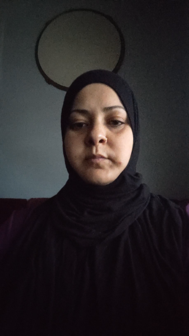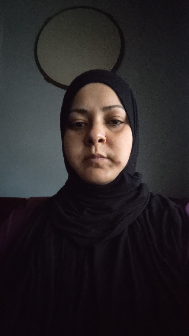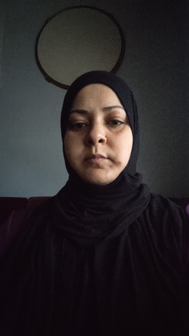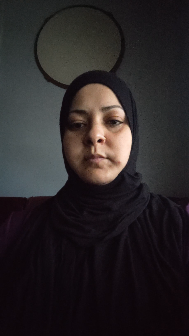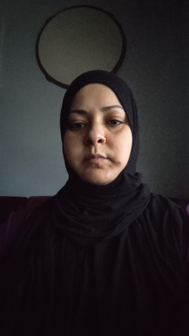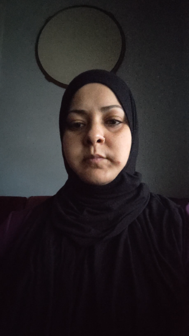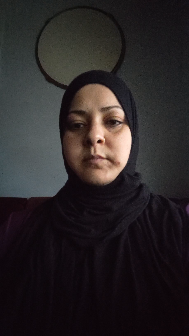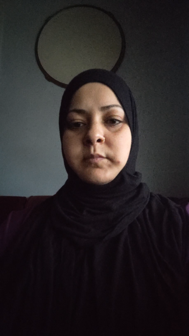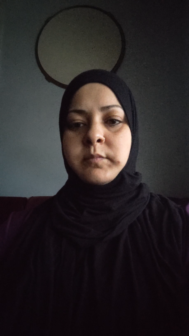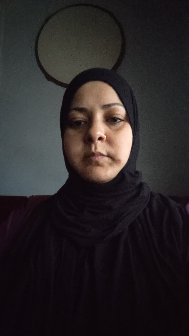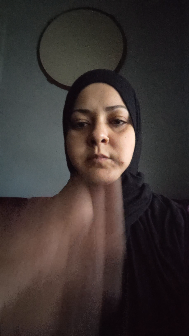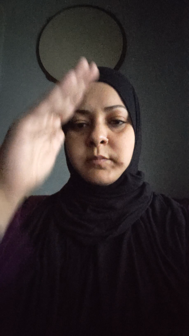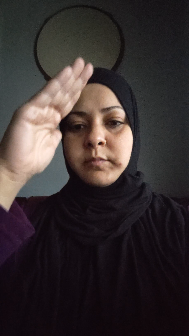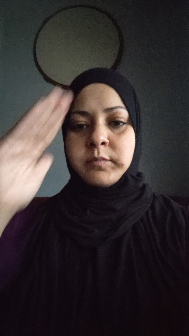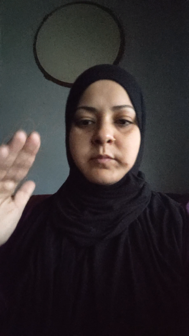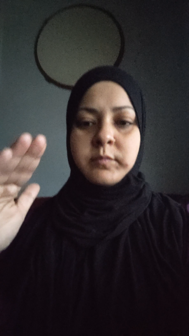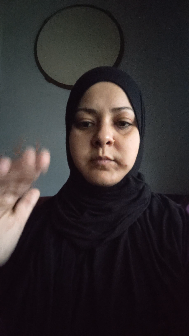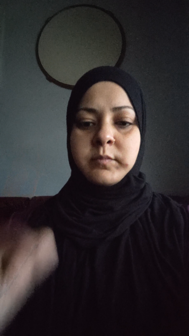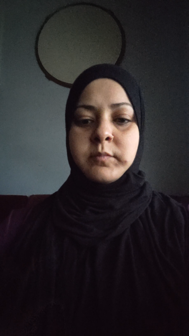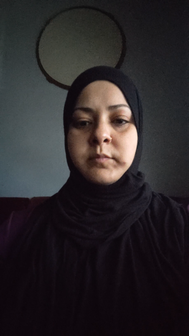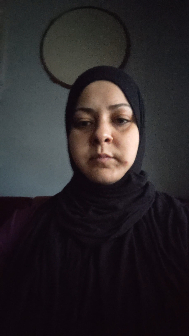roof